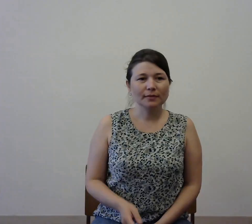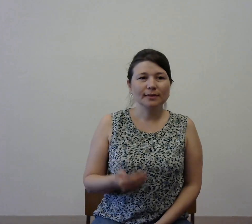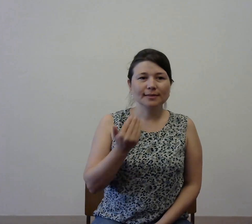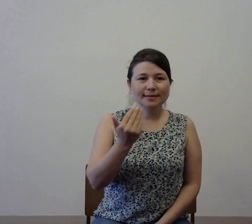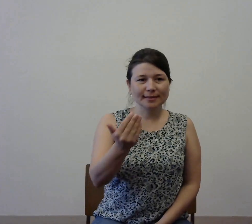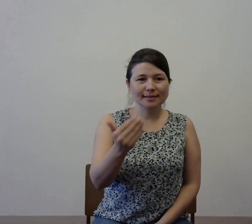siz